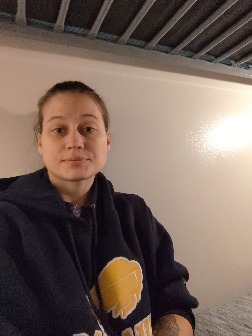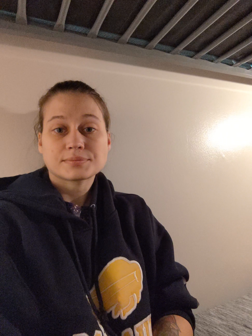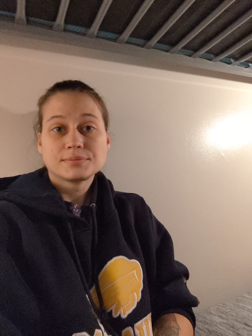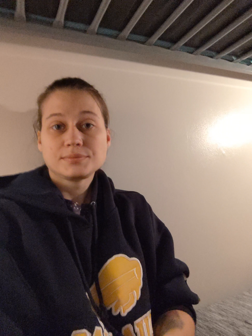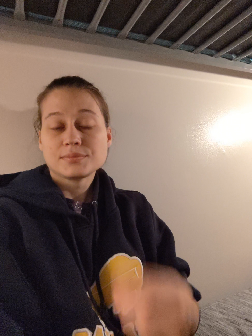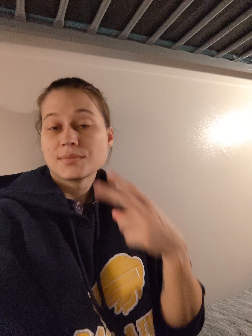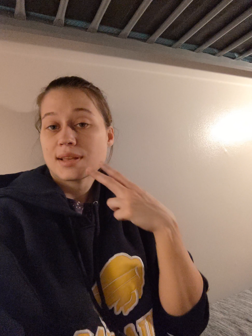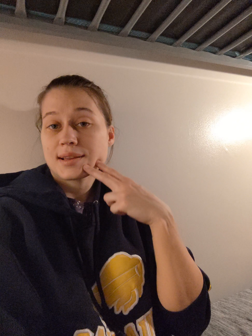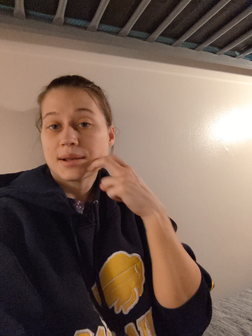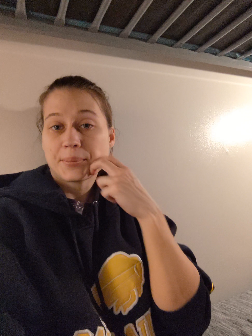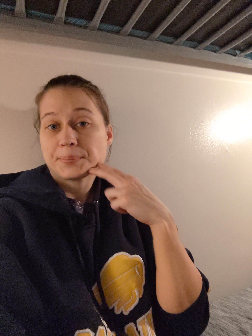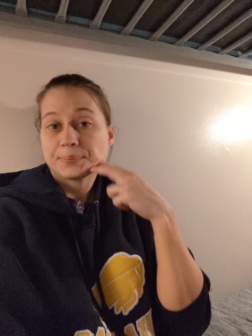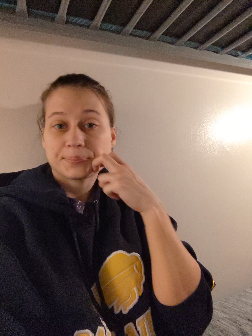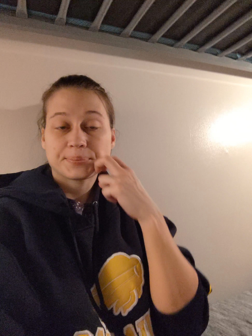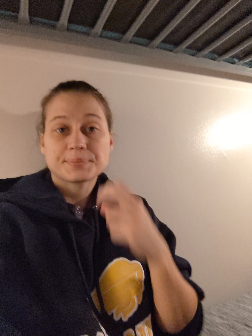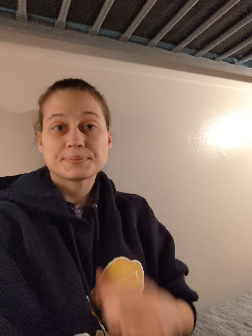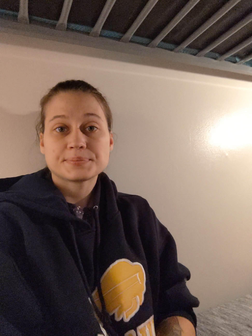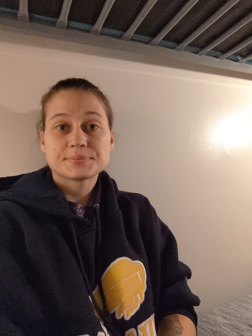gum